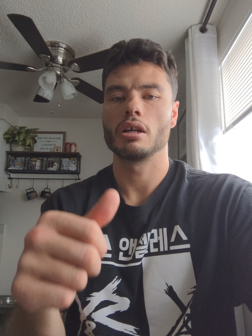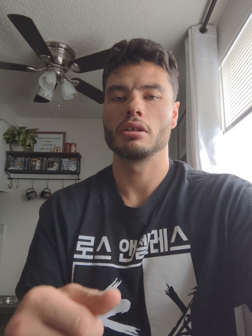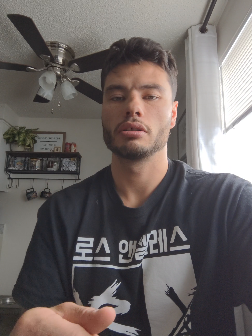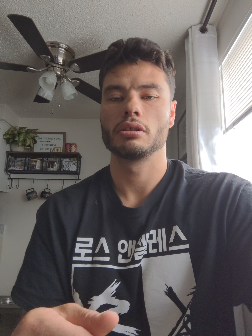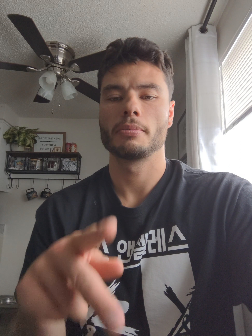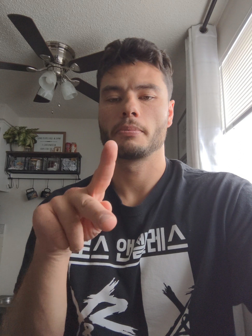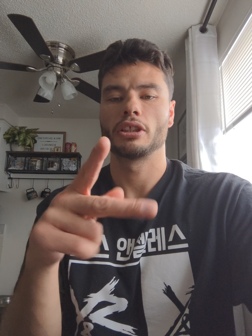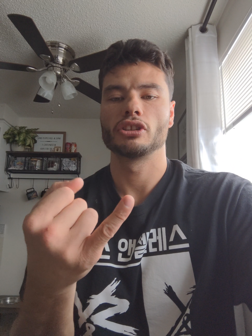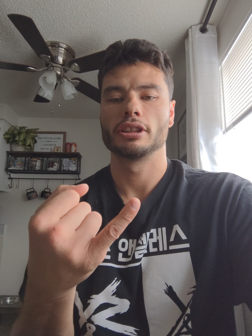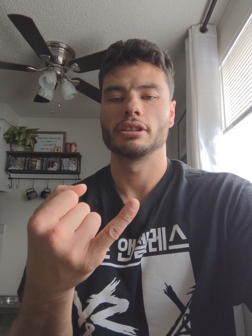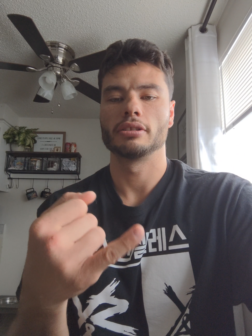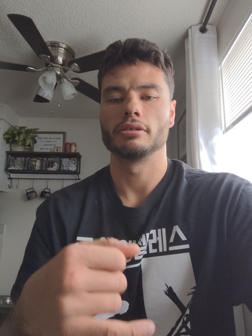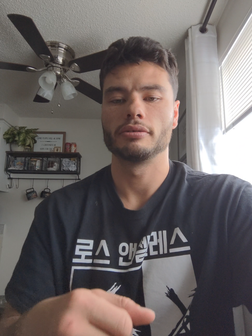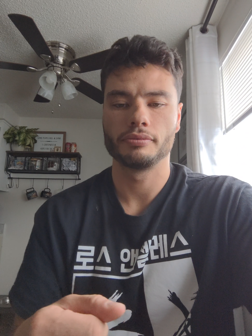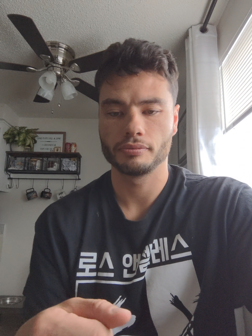pajamas